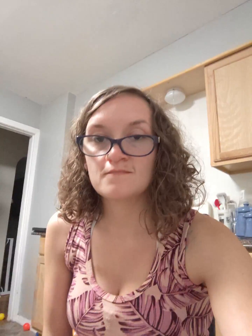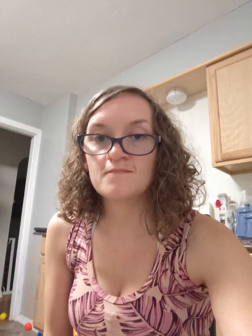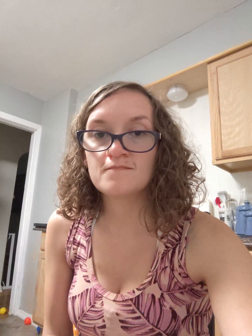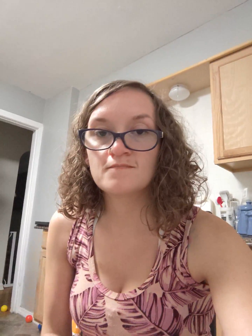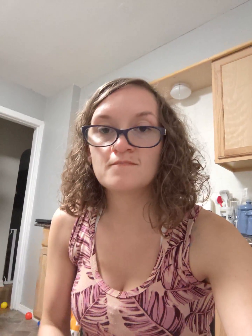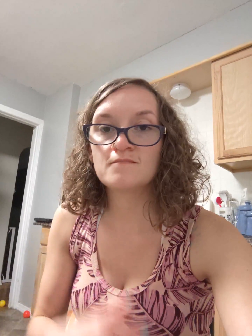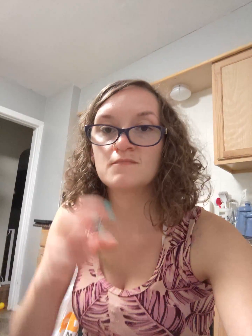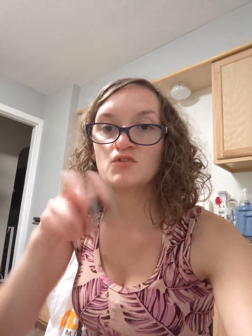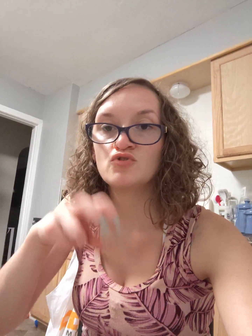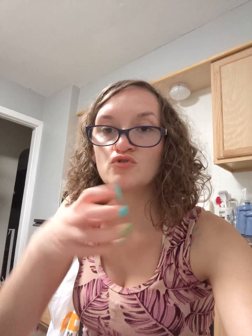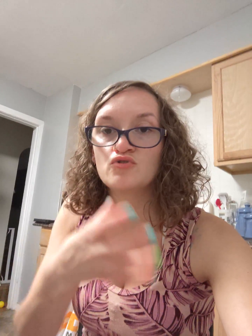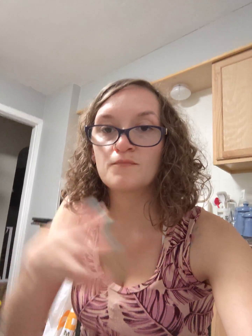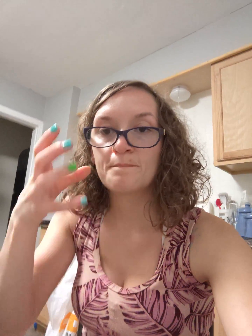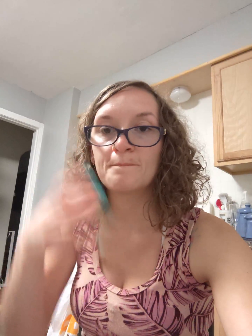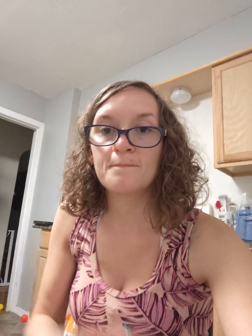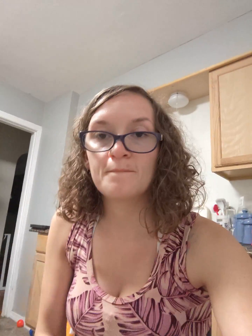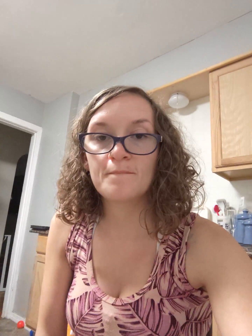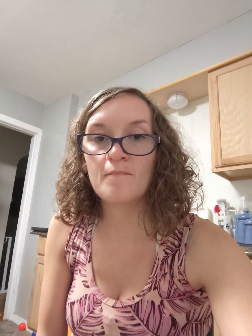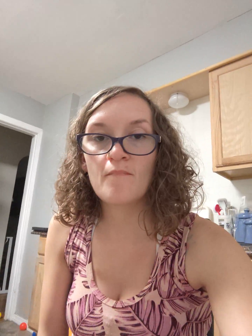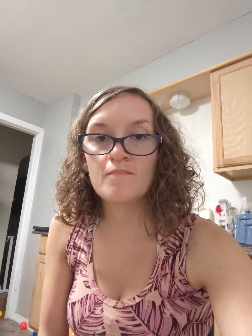potato chip